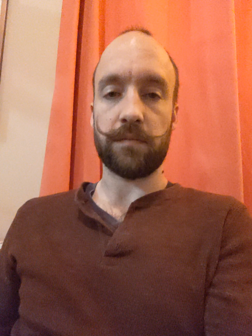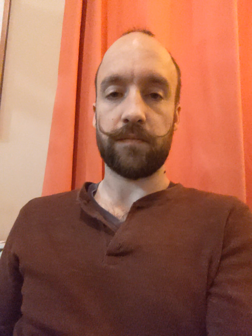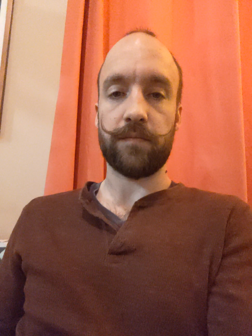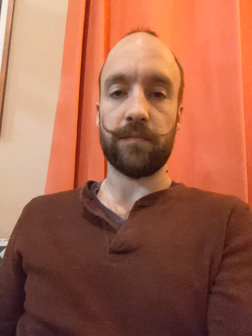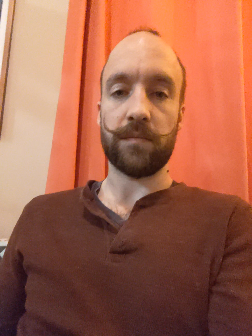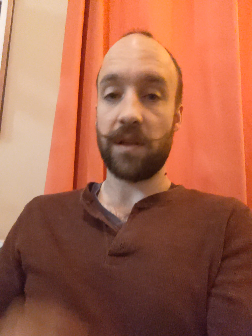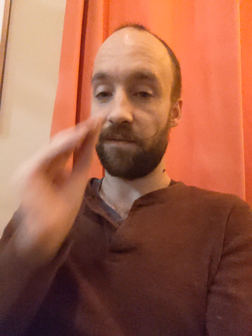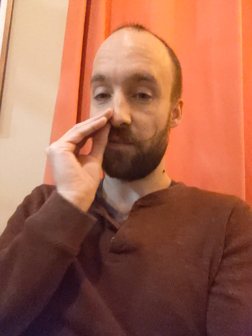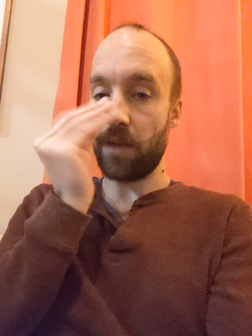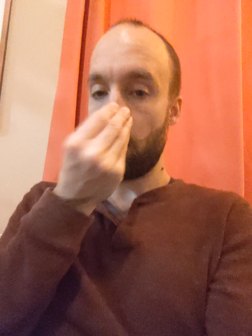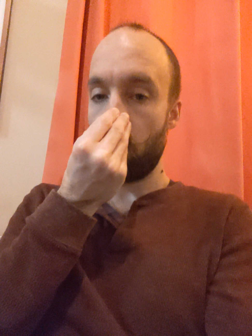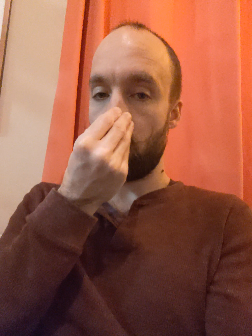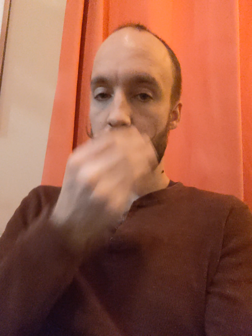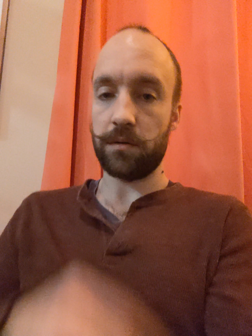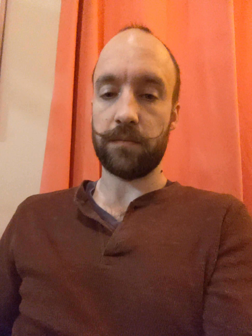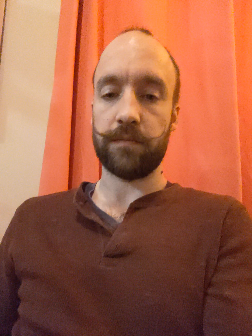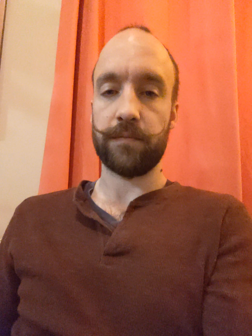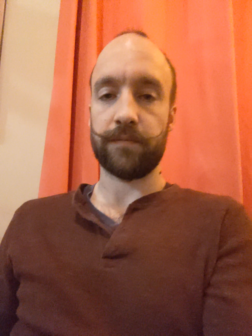flower